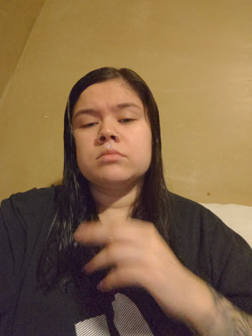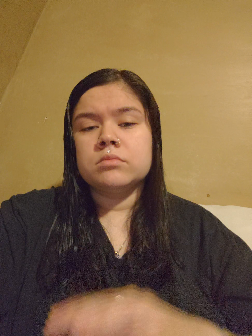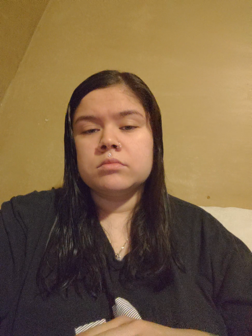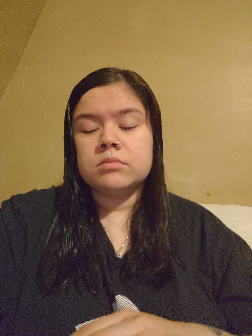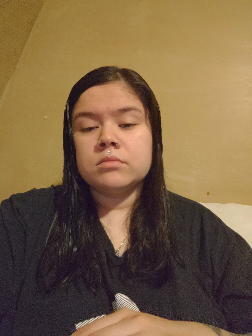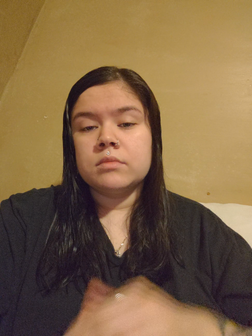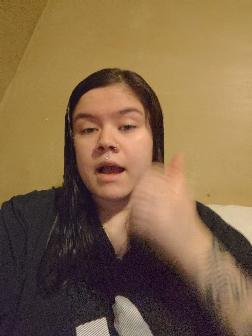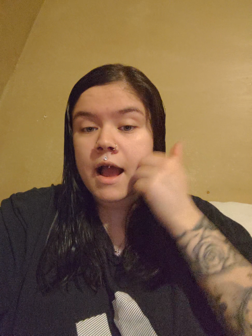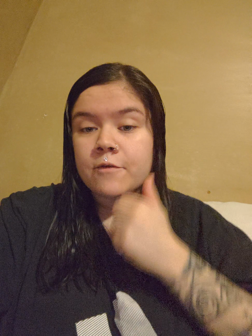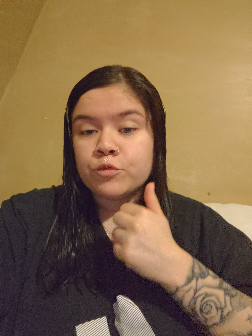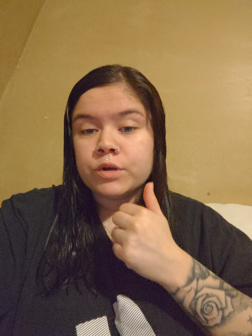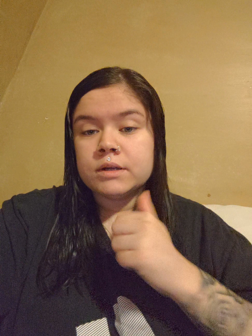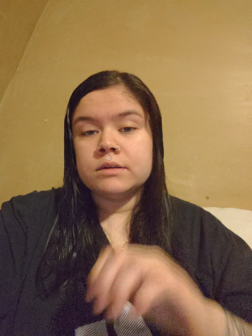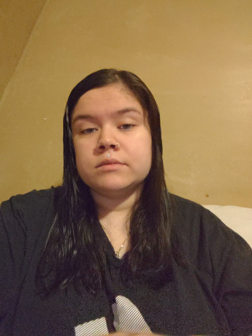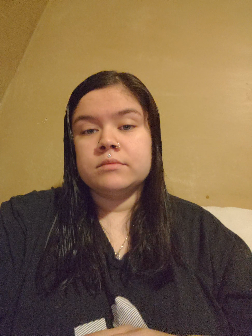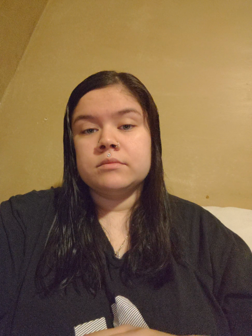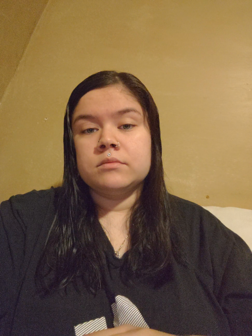every